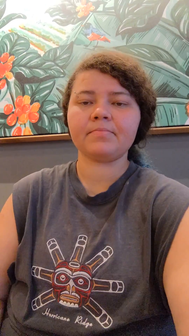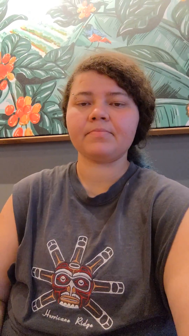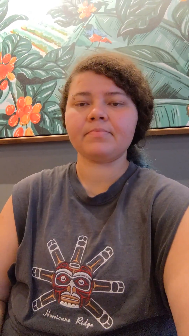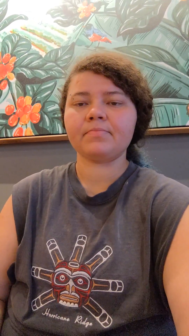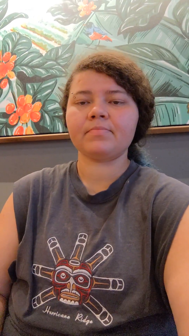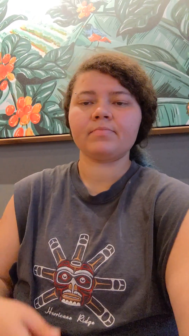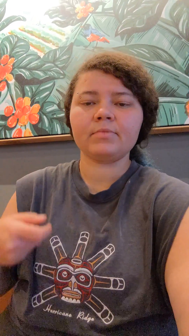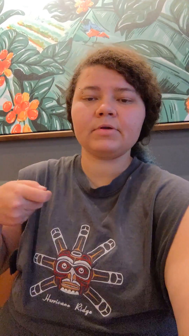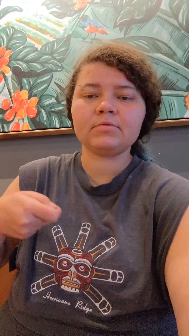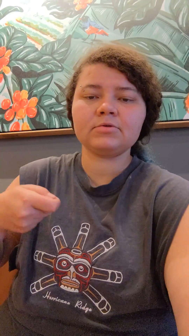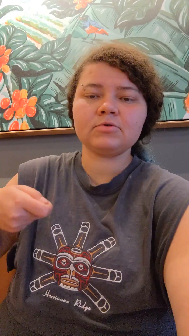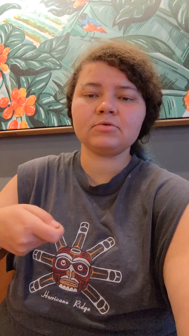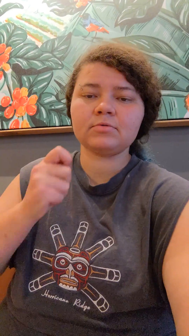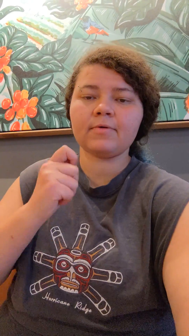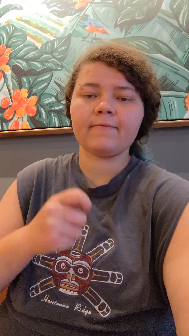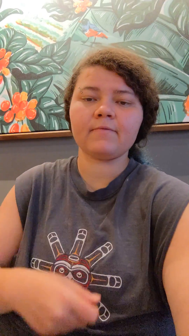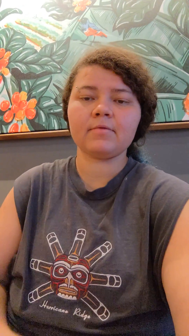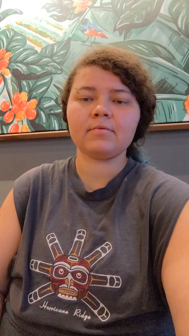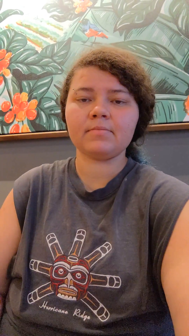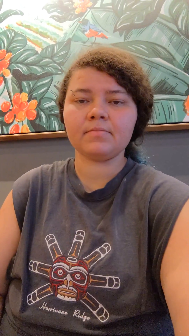shovel